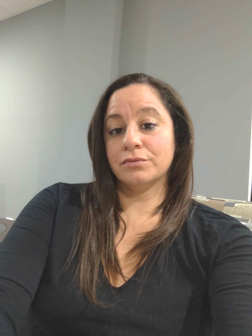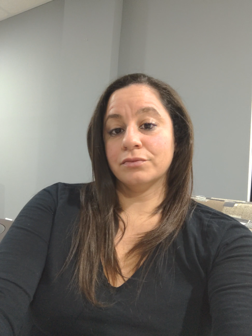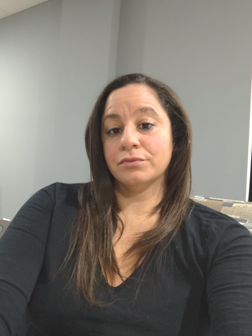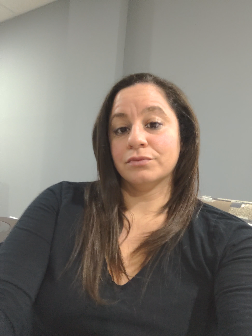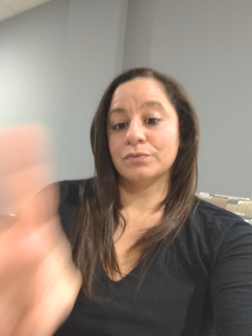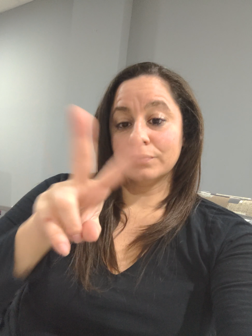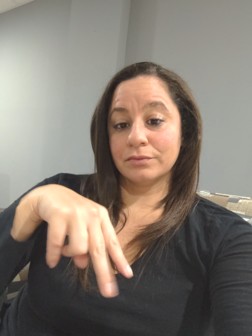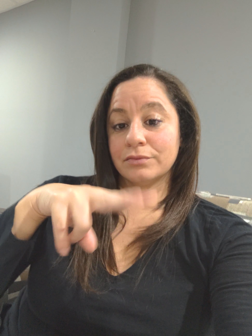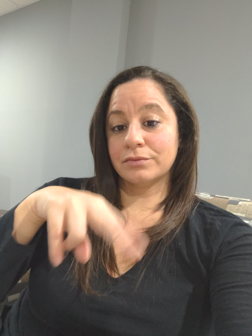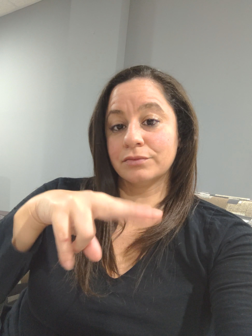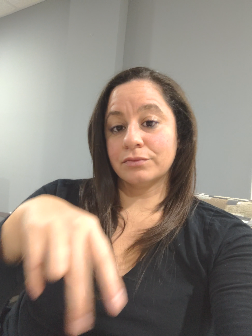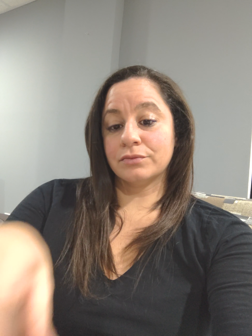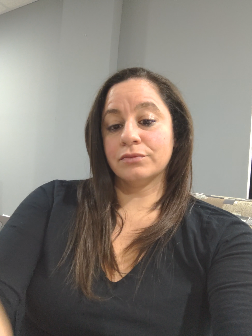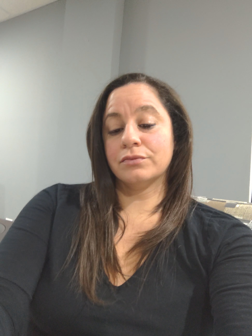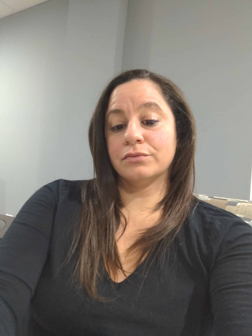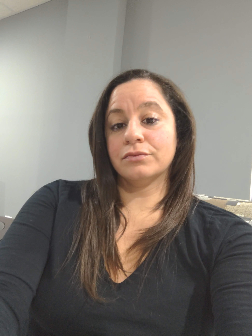read